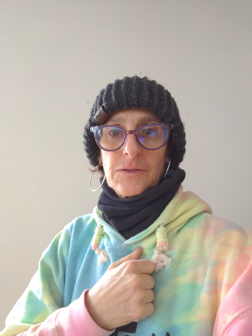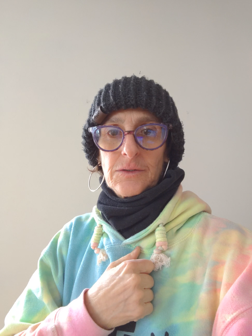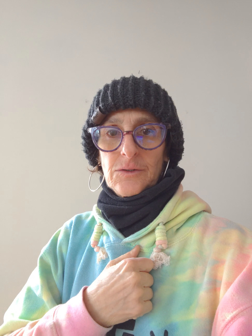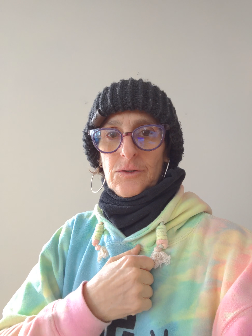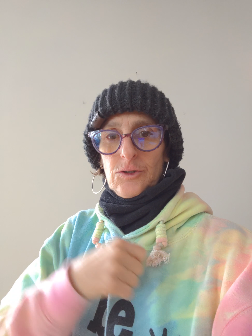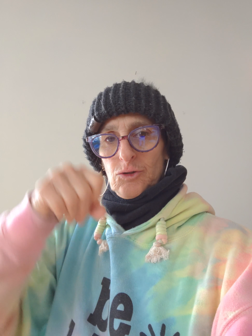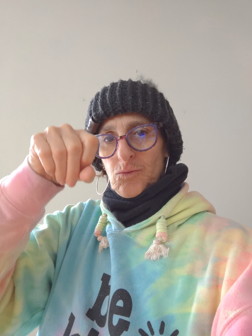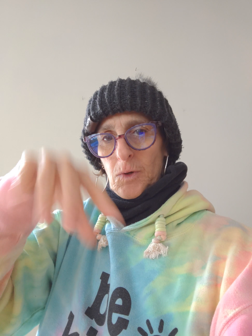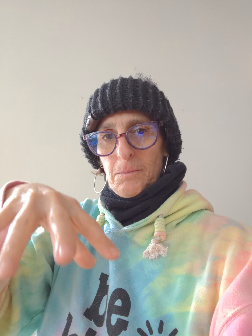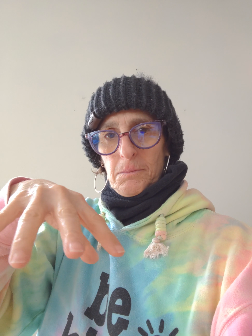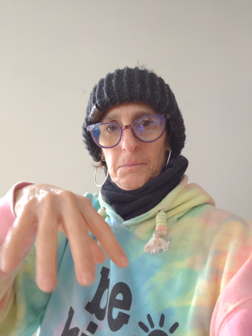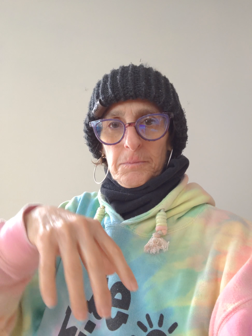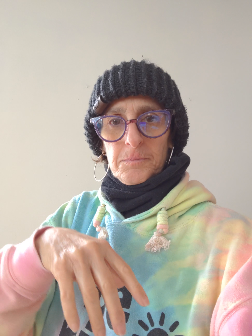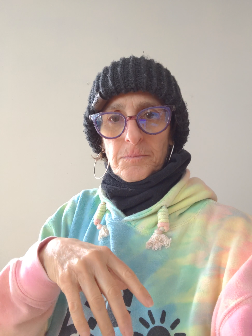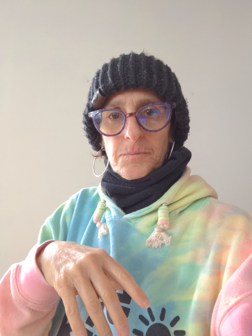drop